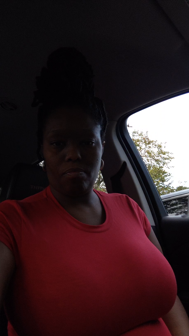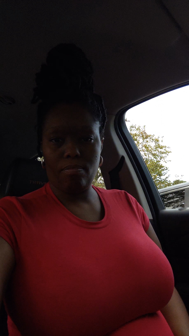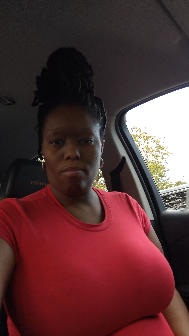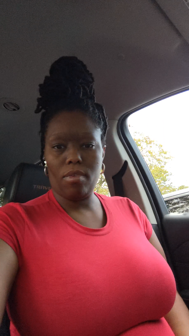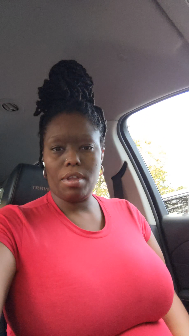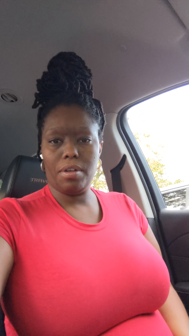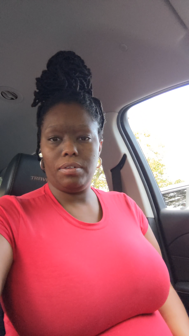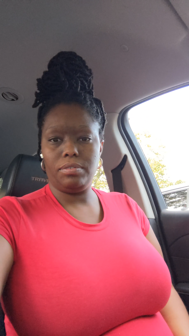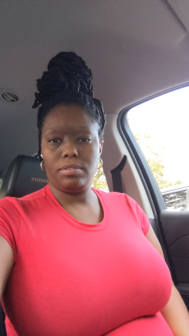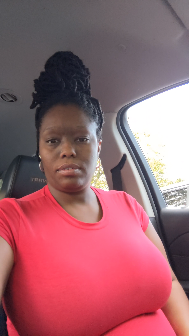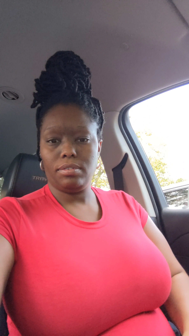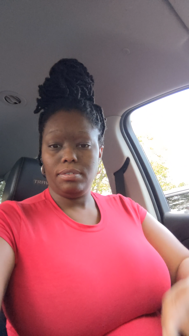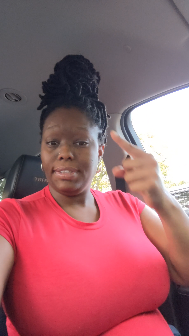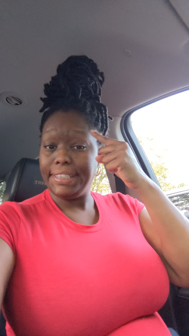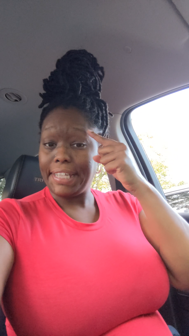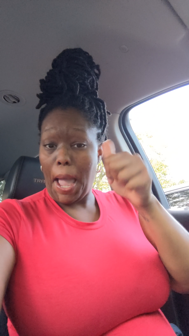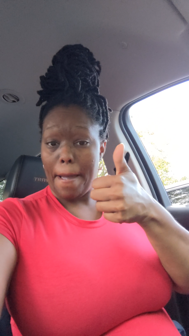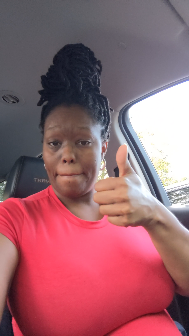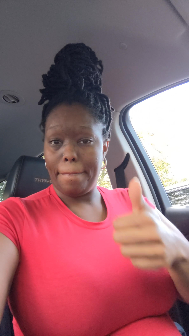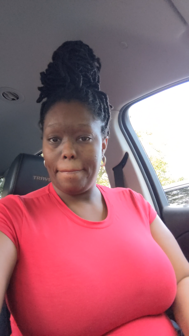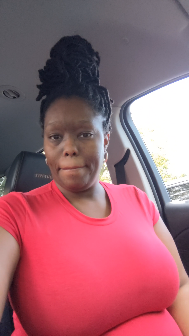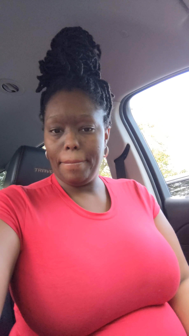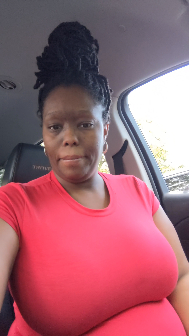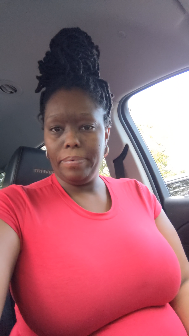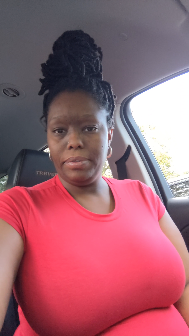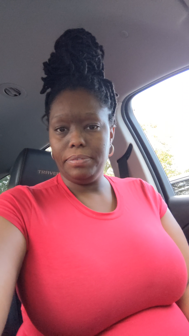dime